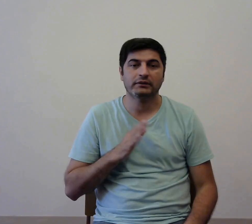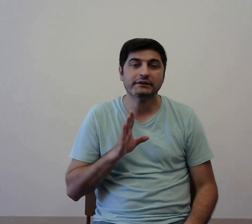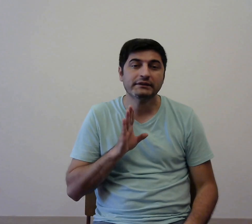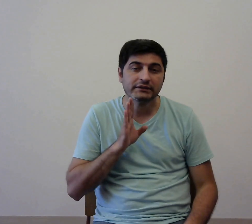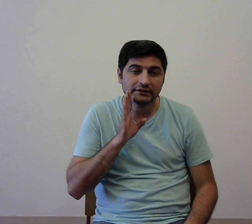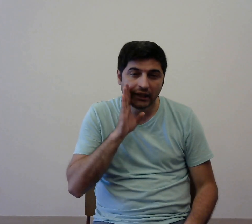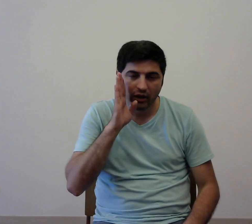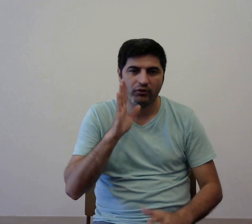səhər